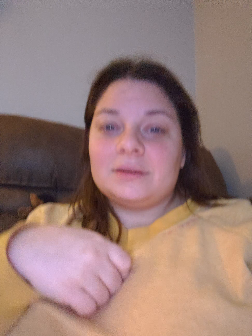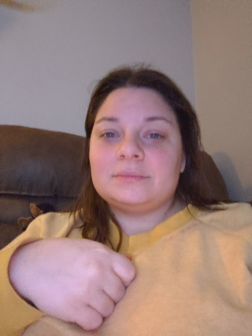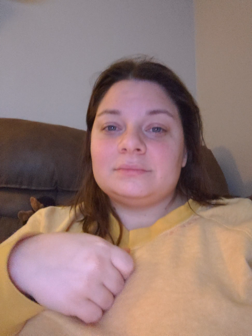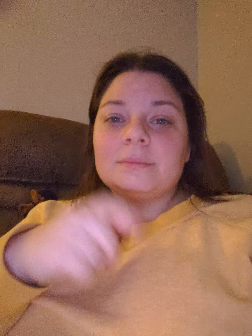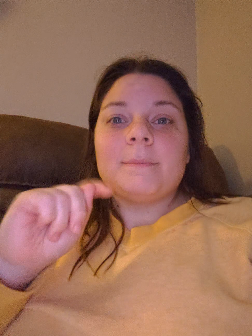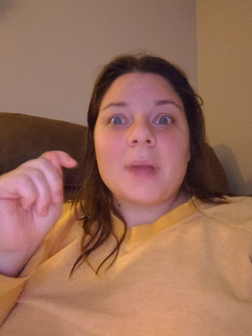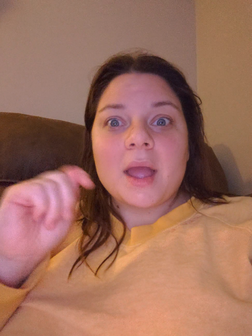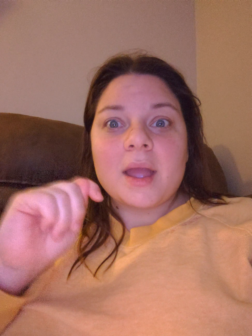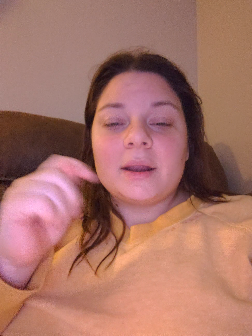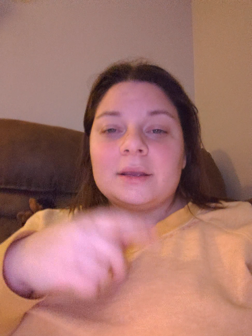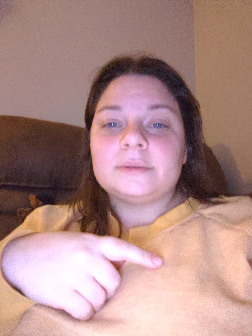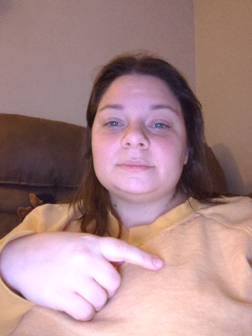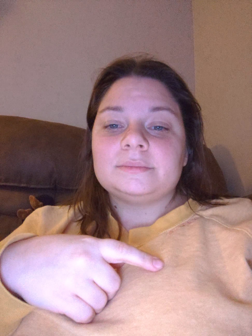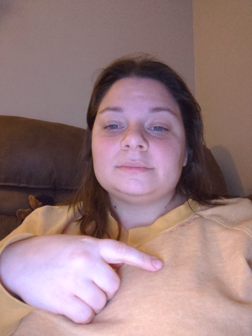potty